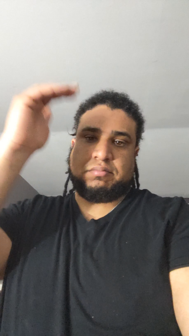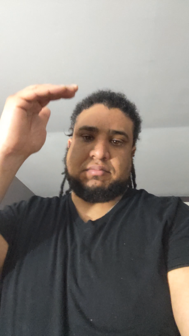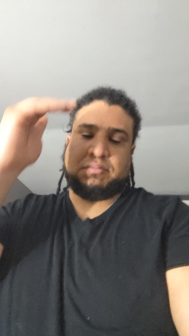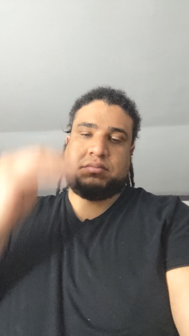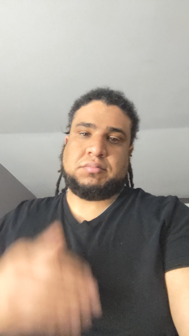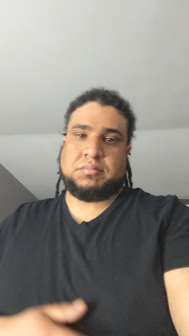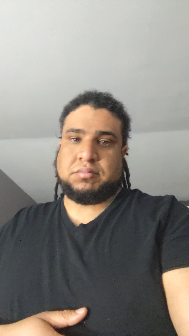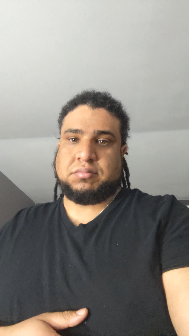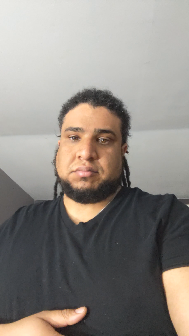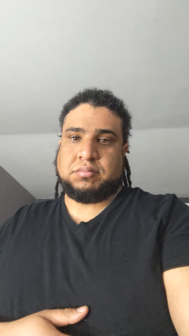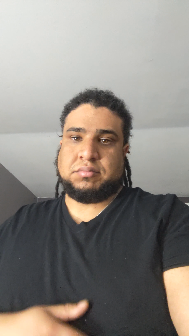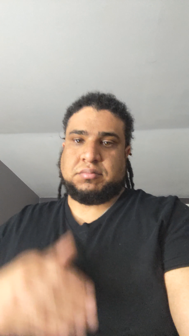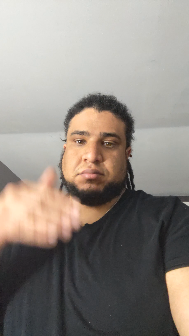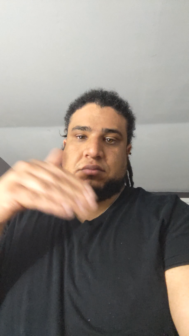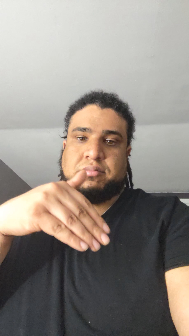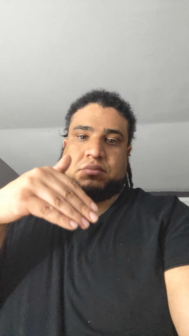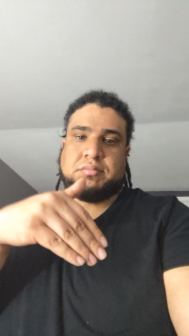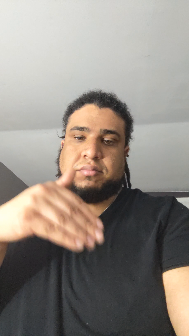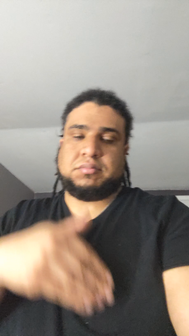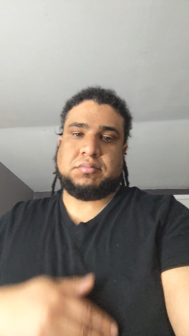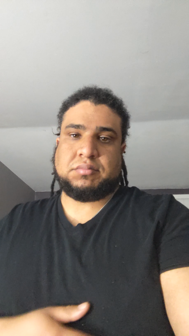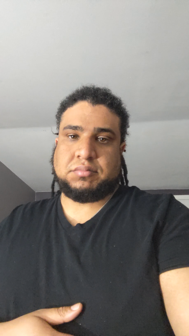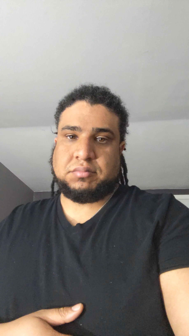doctor